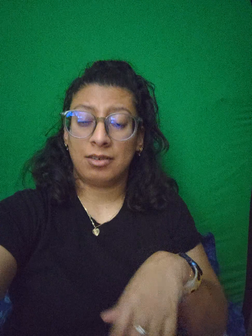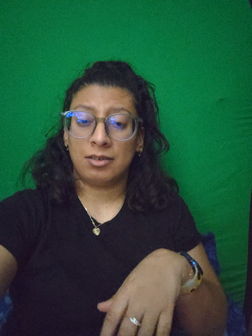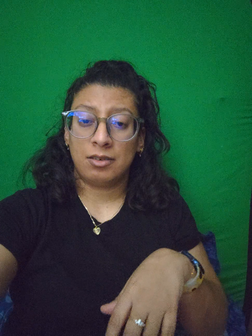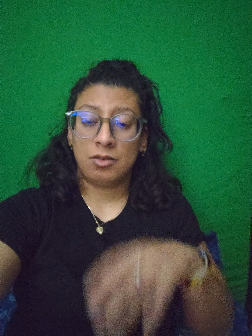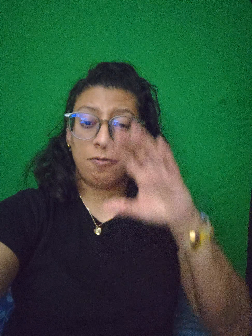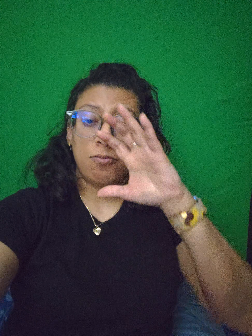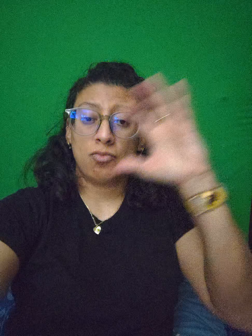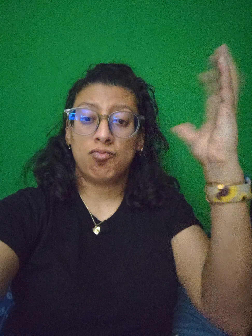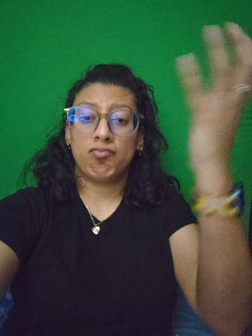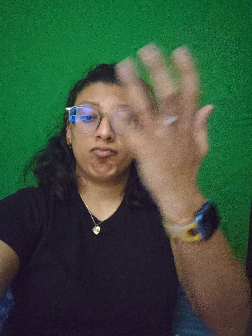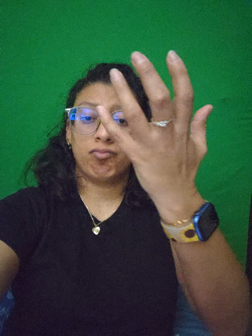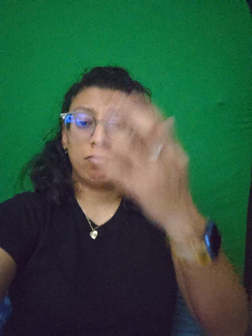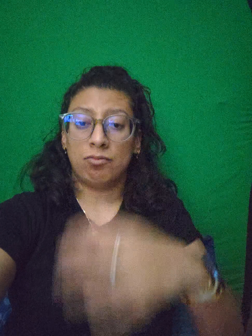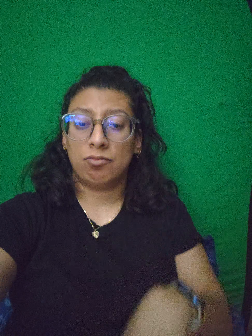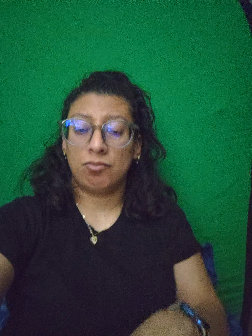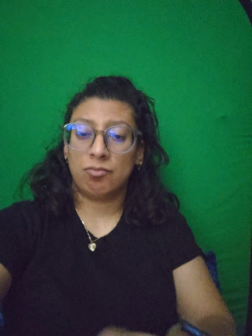balloon